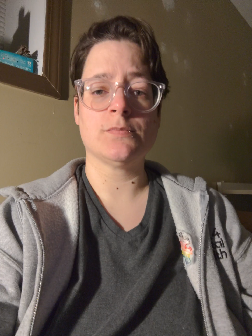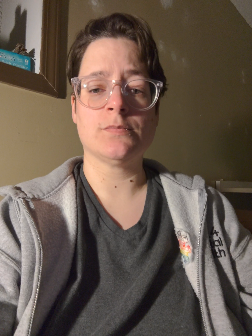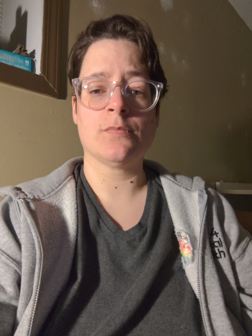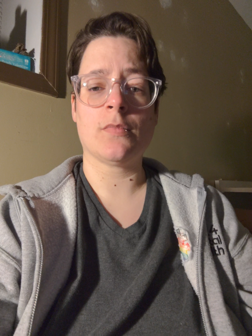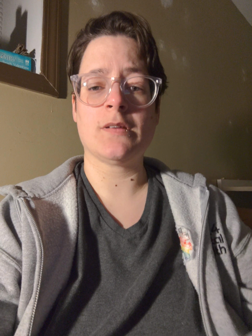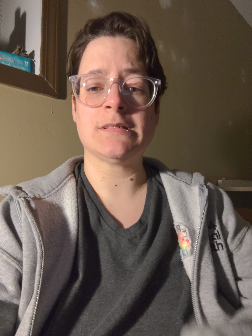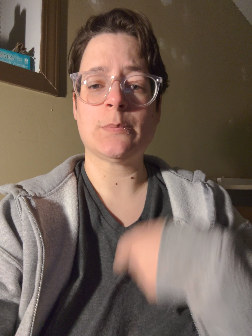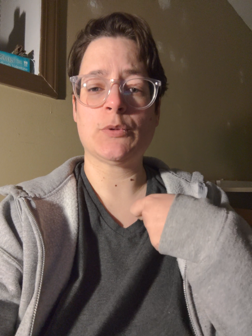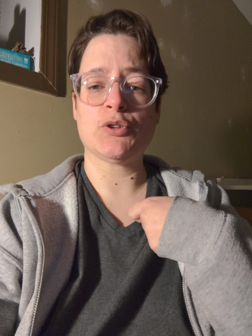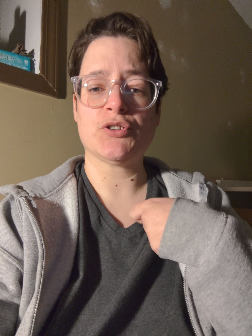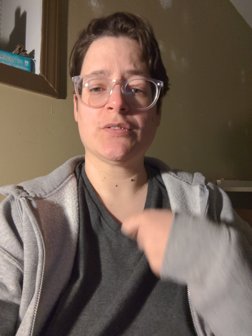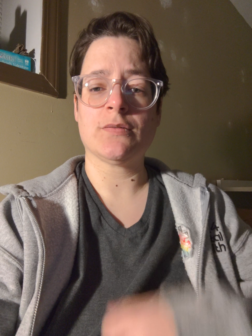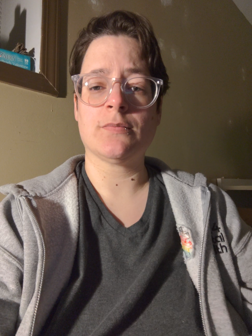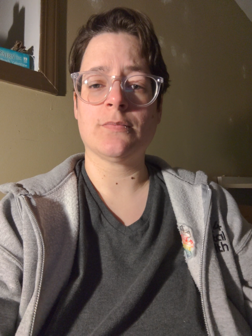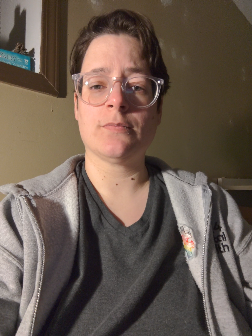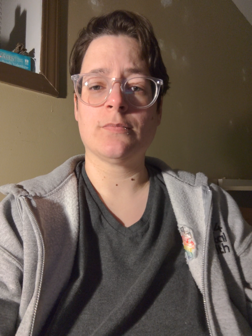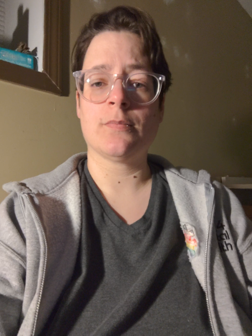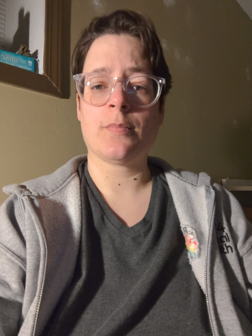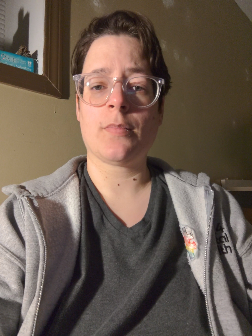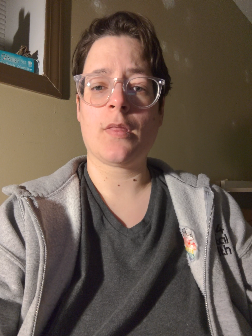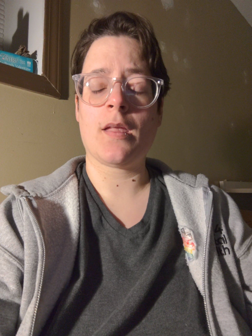zipper